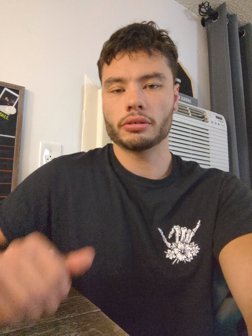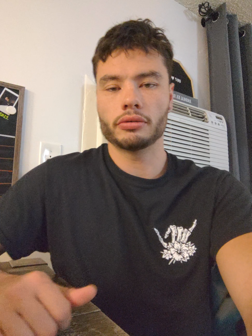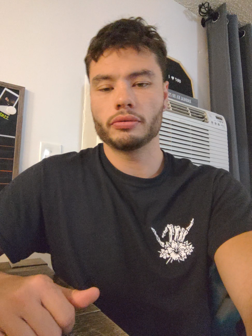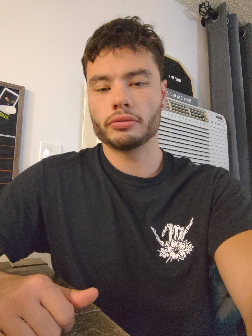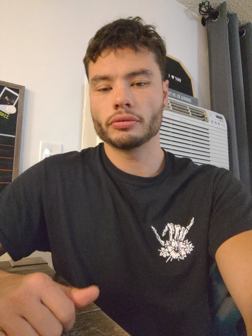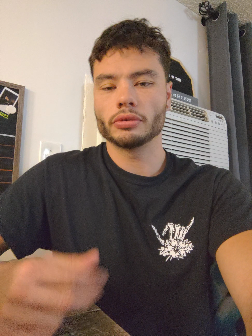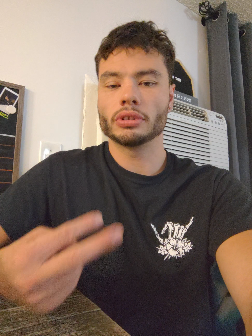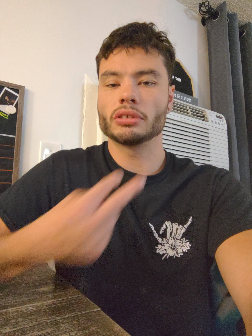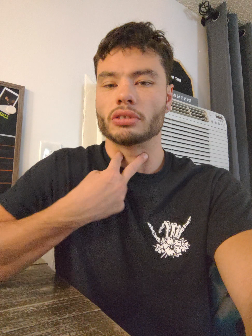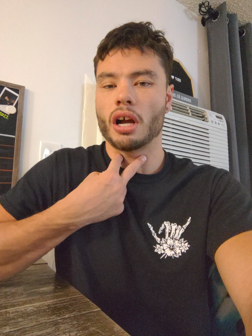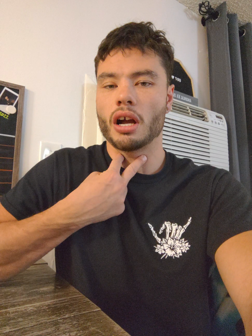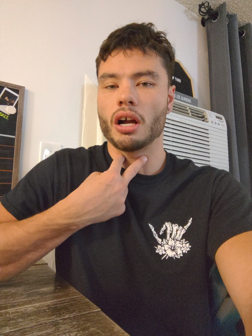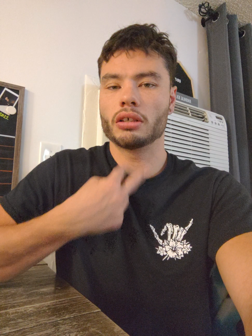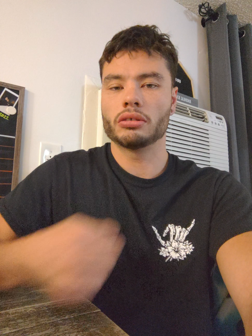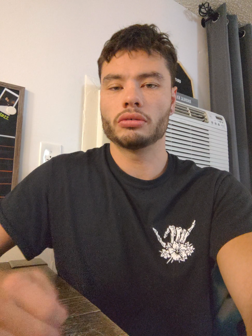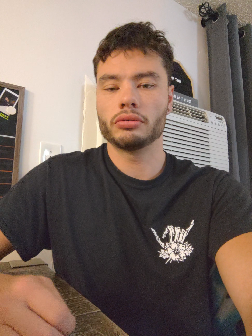stuck